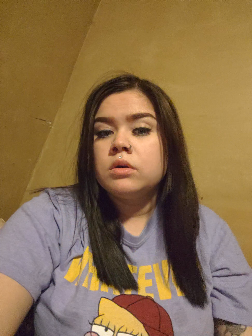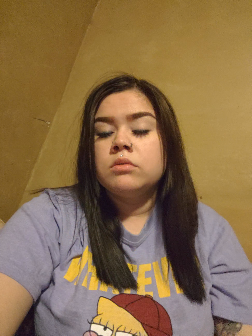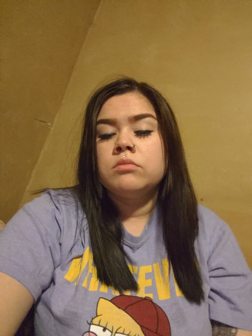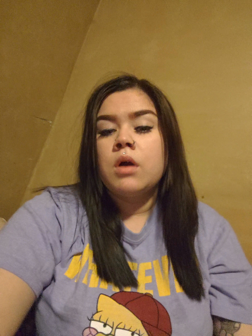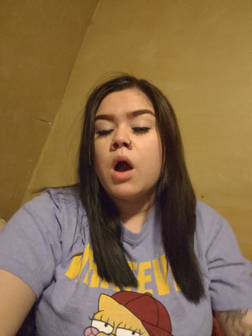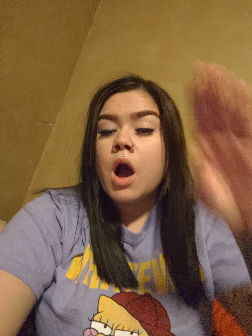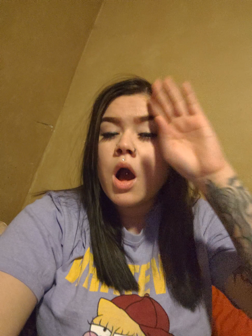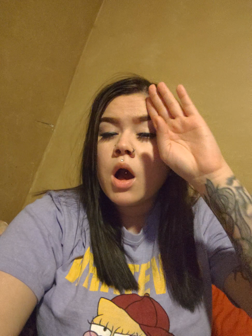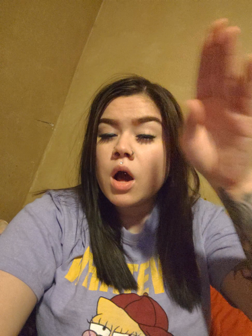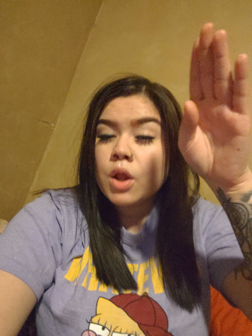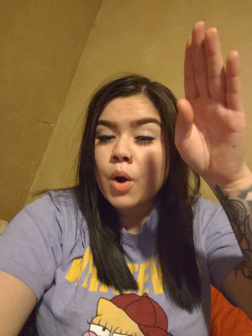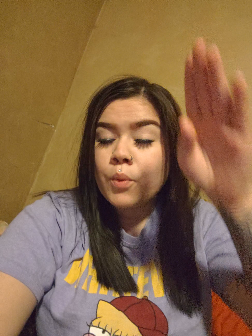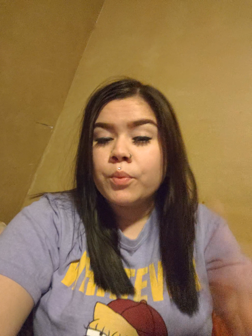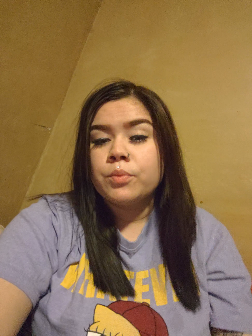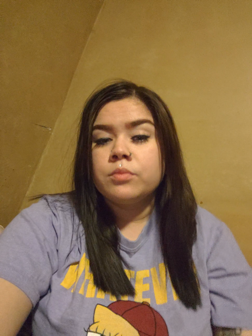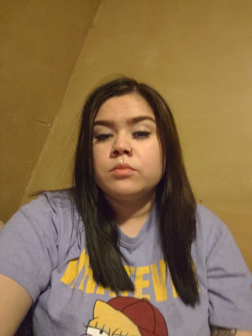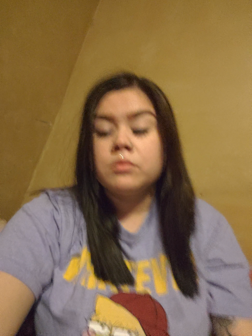hello